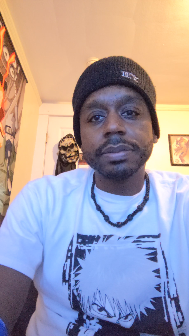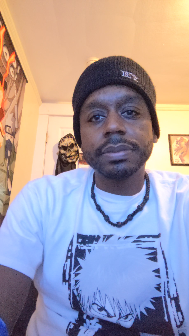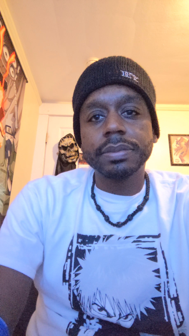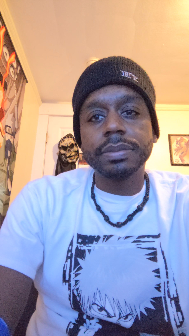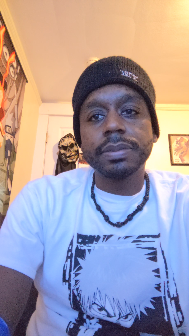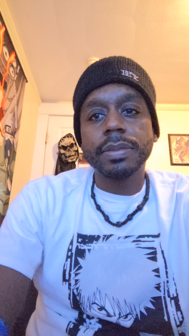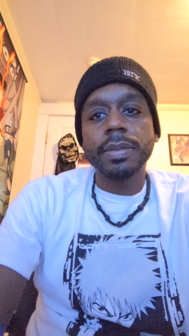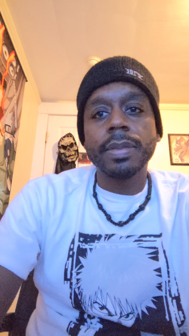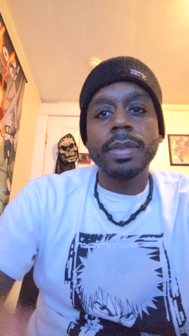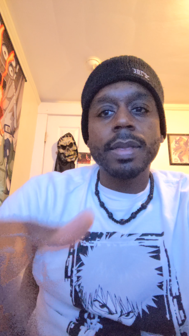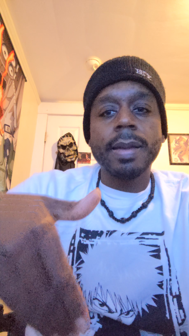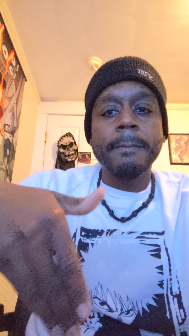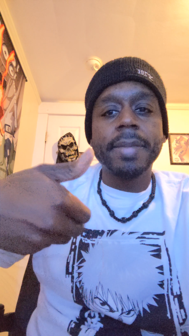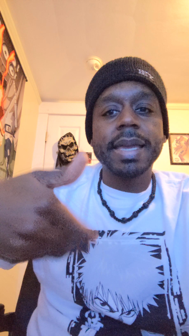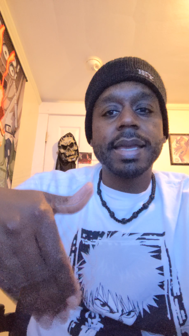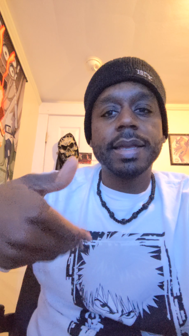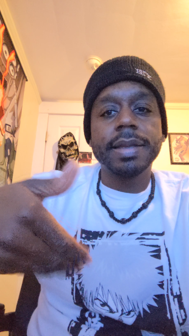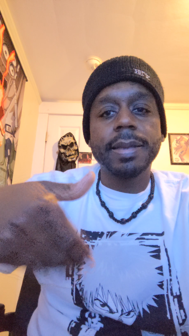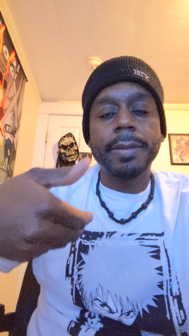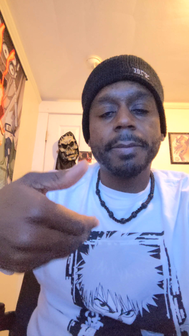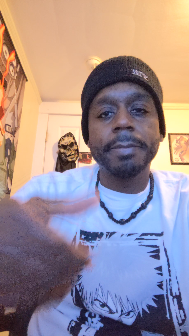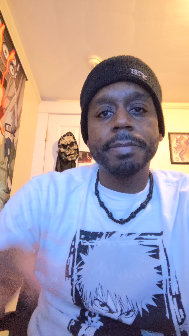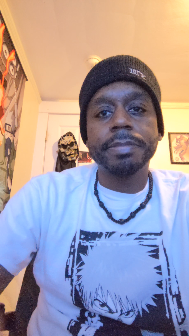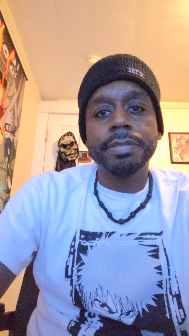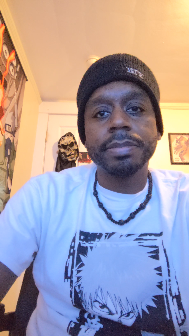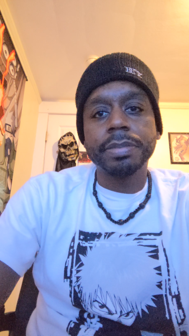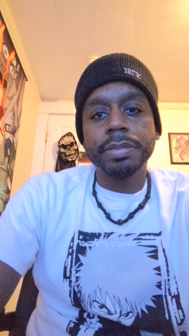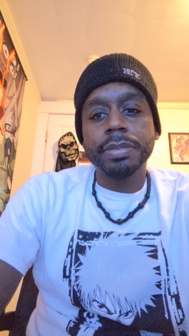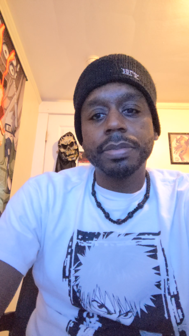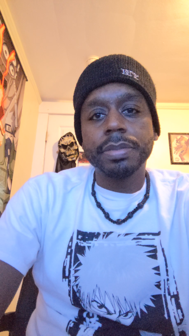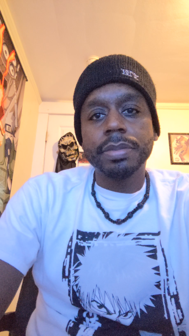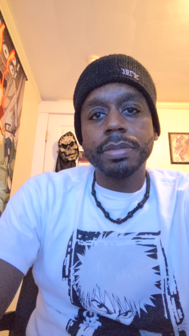pants